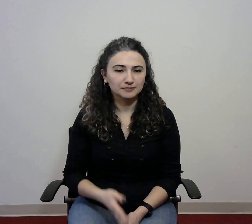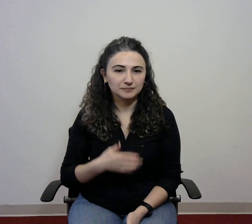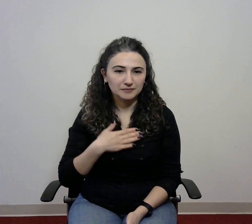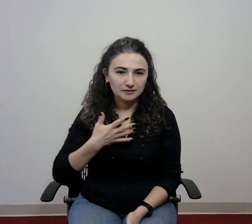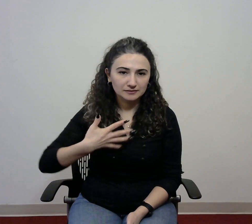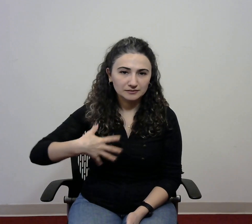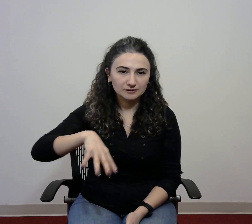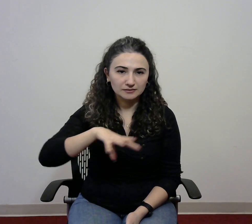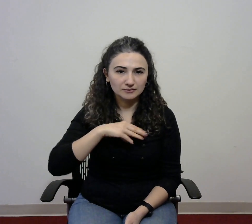biz